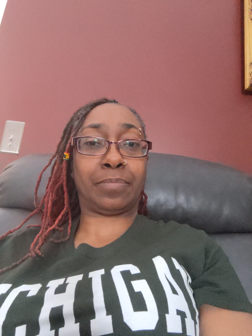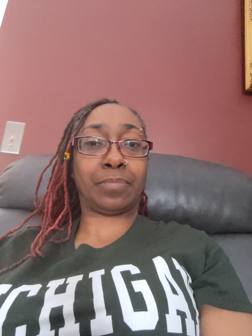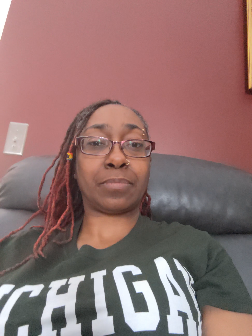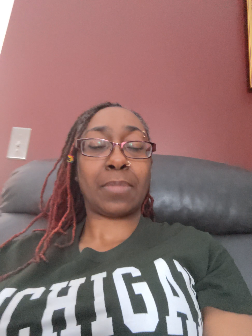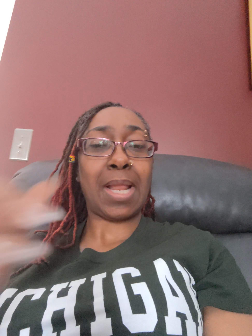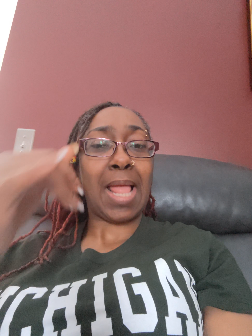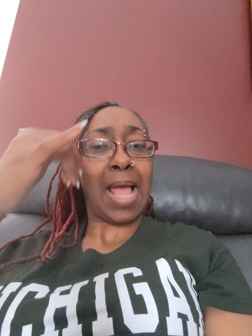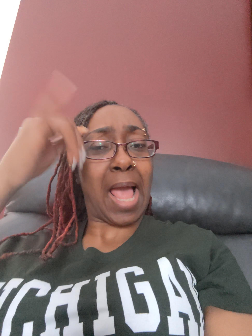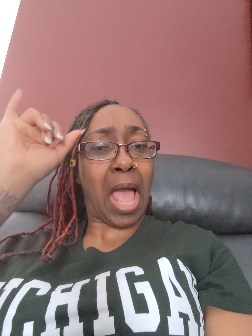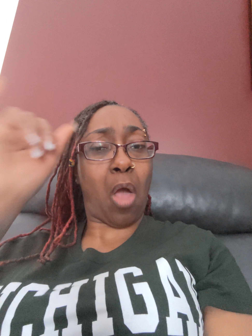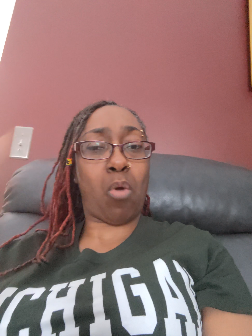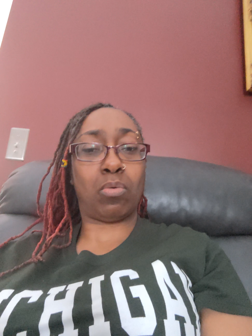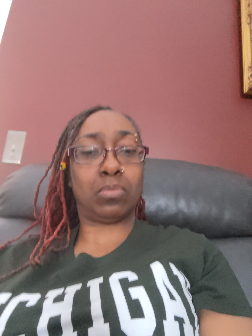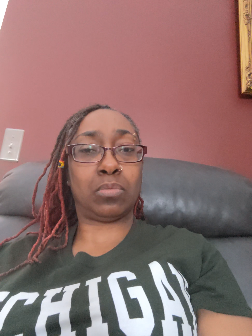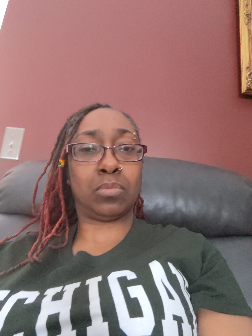cow